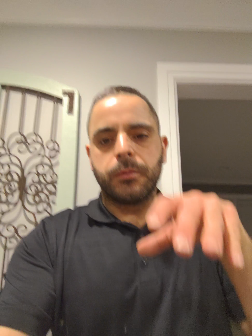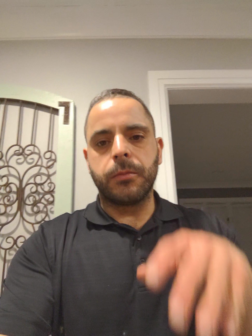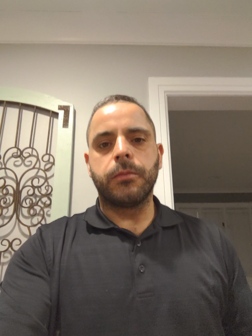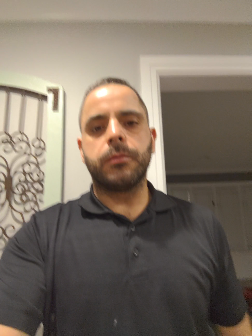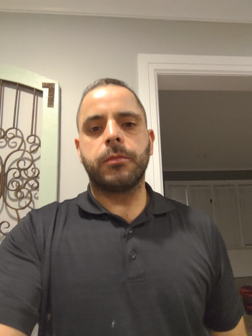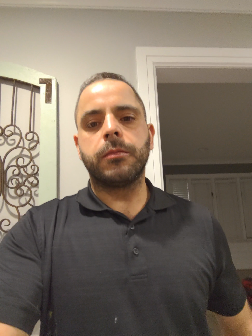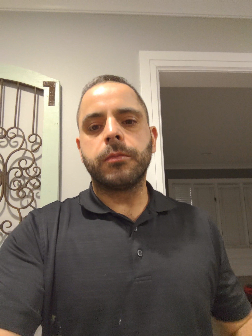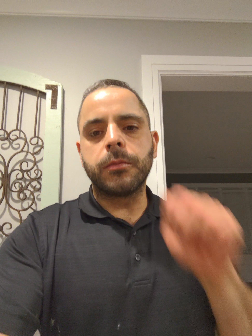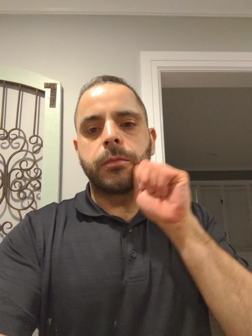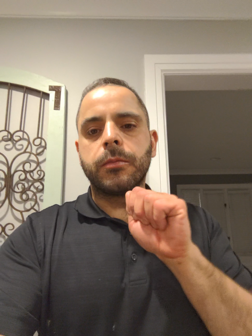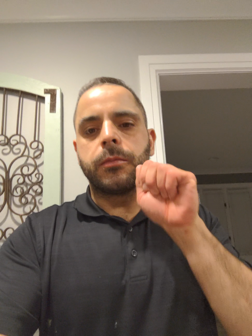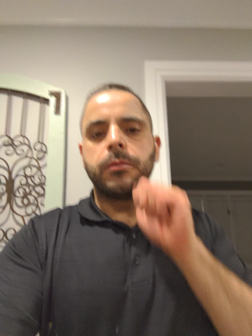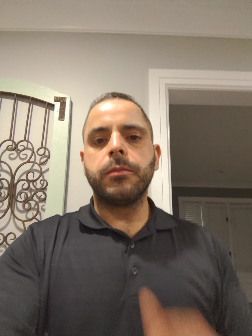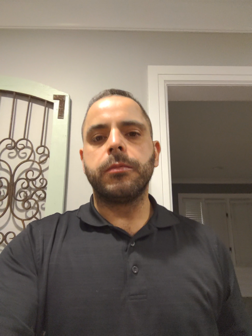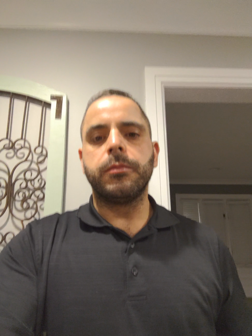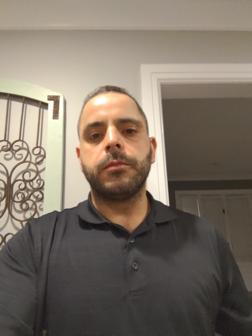aunt